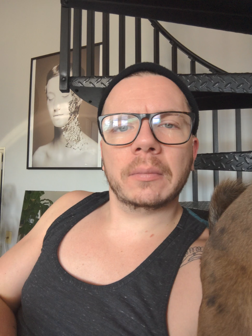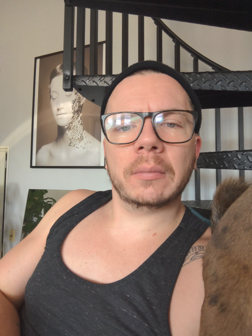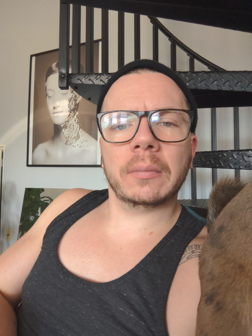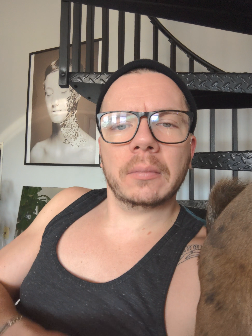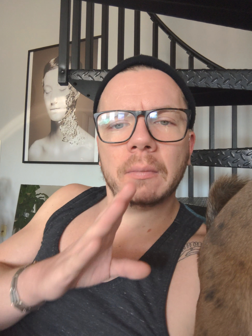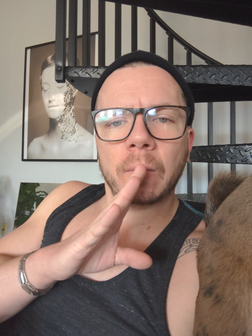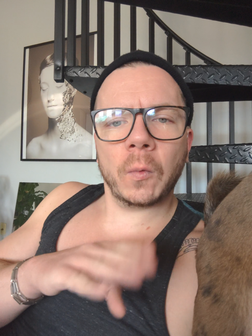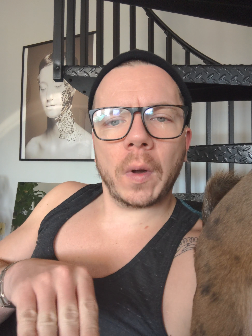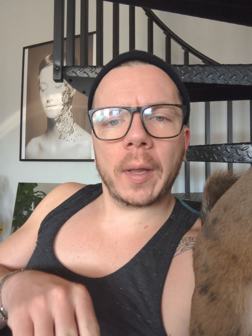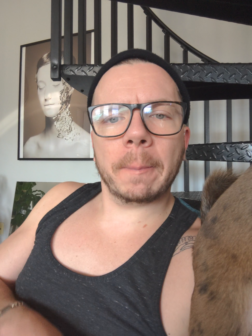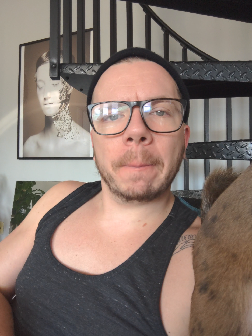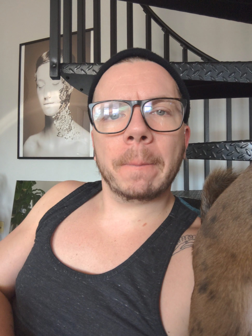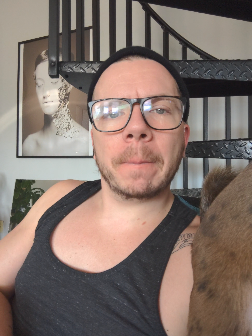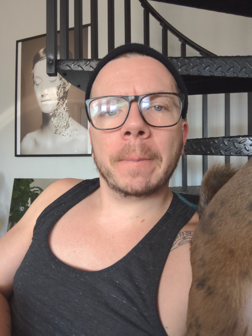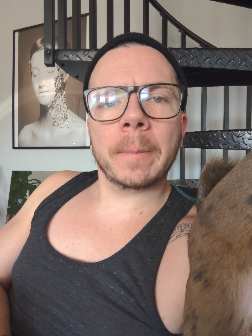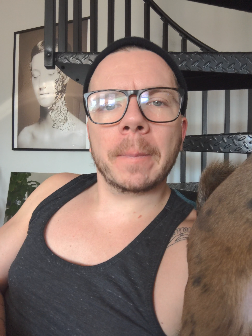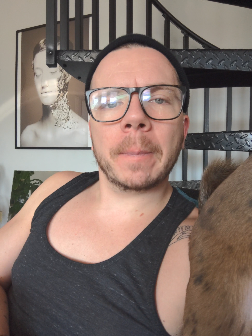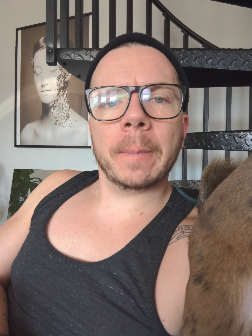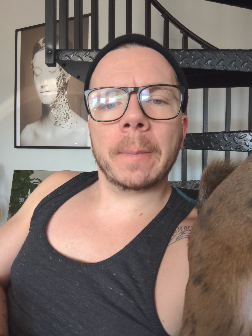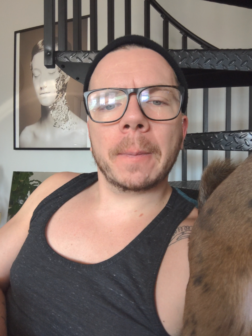quiet